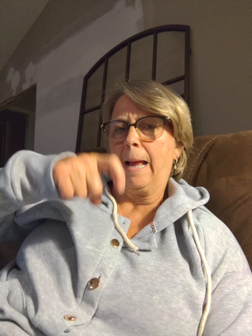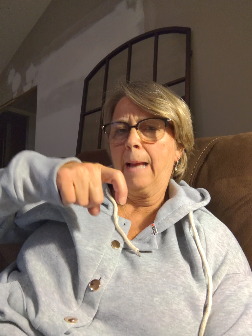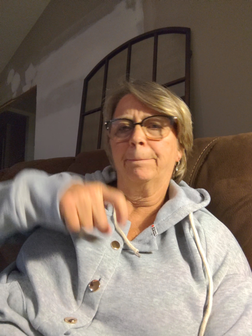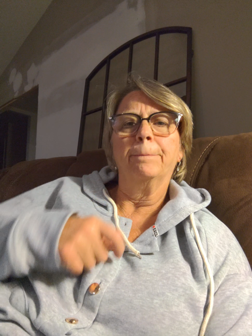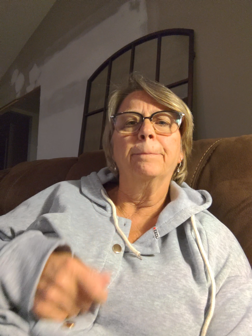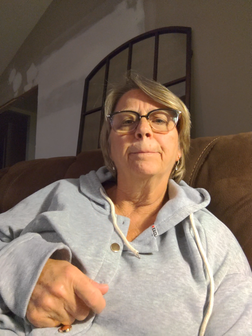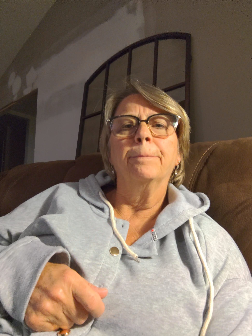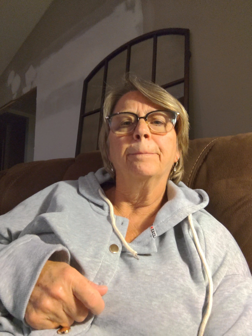time